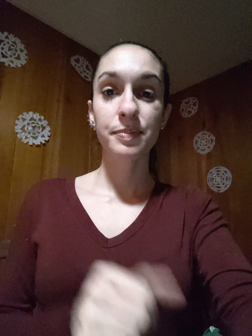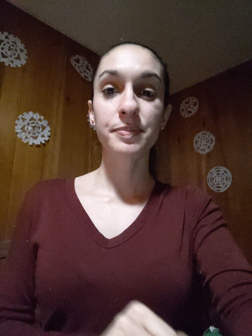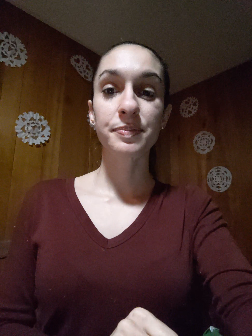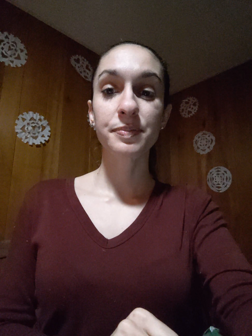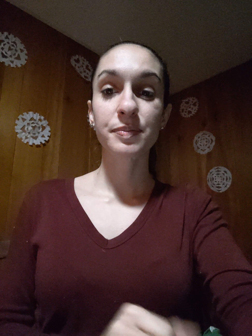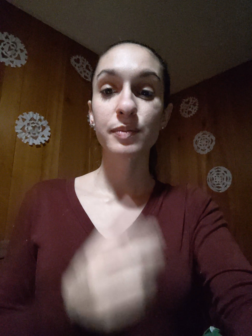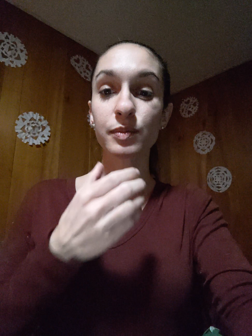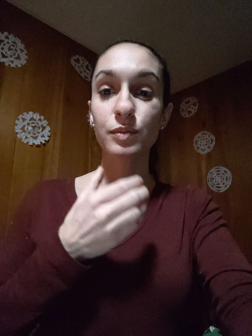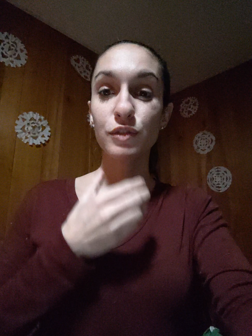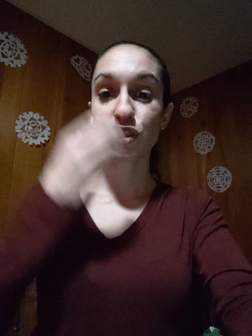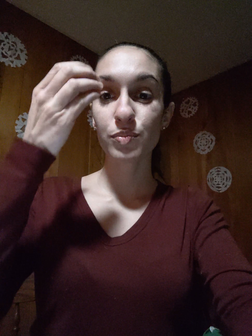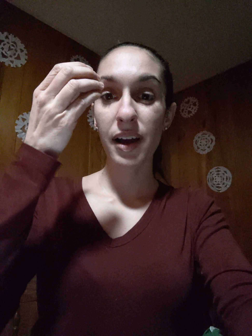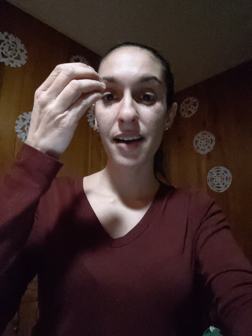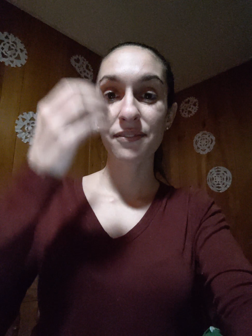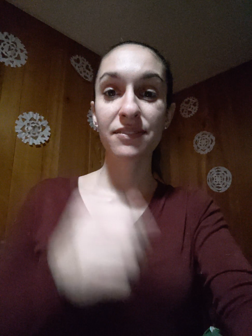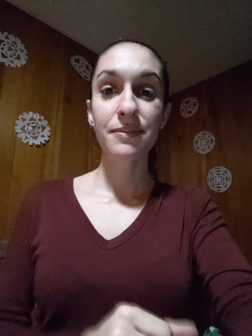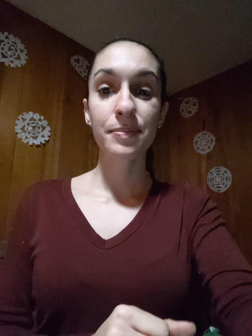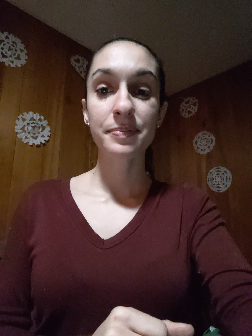giraffe